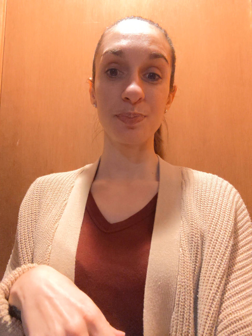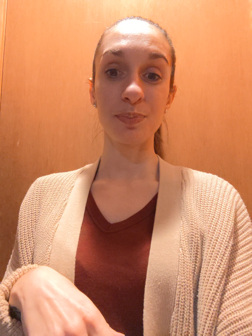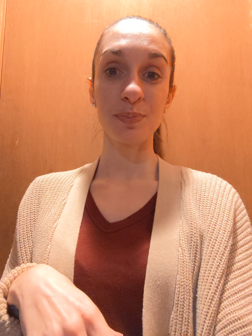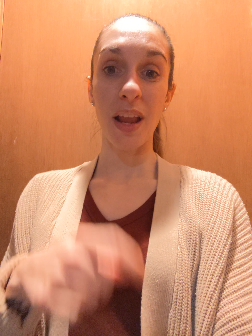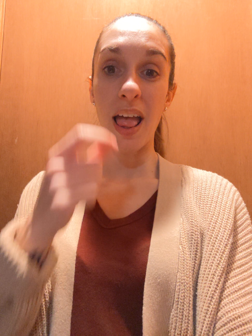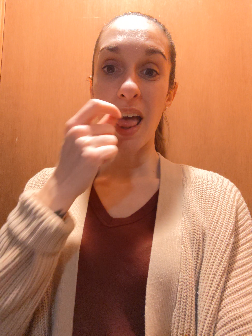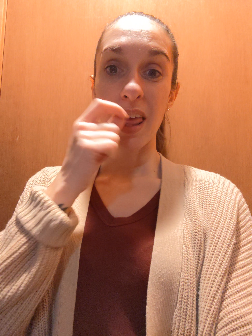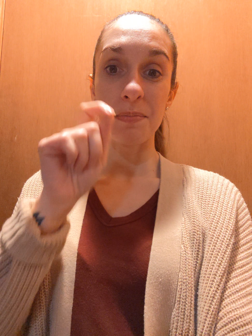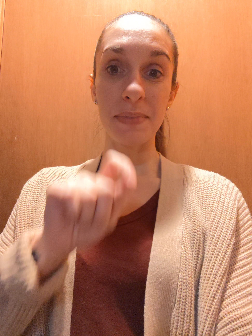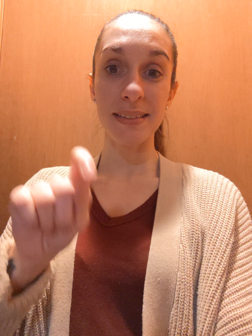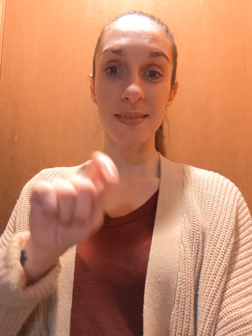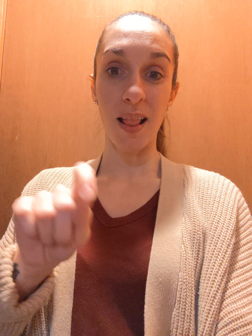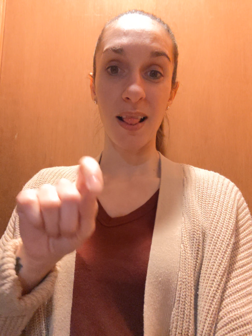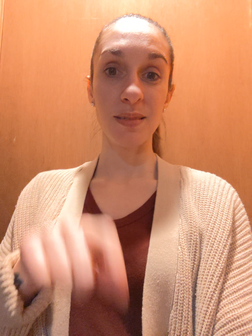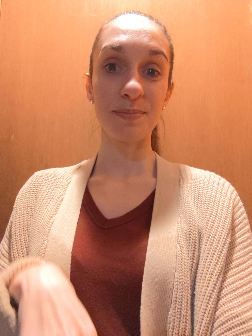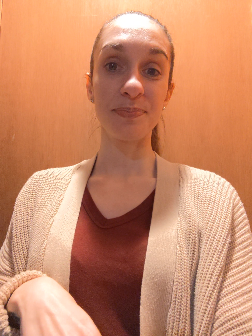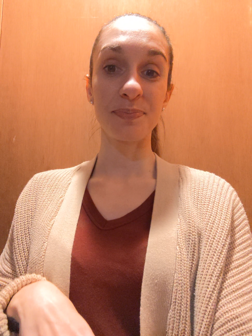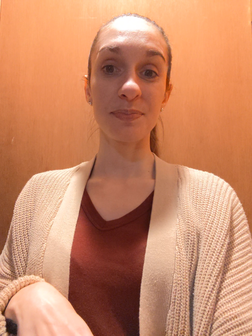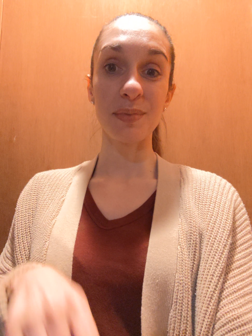pencil